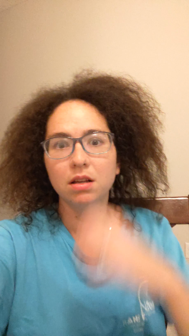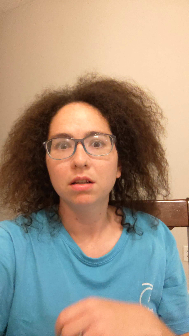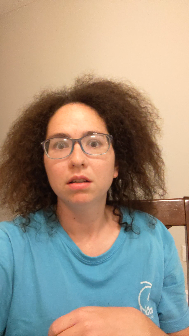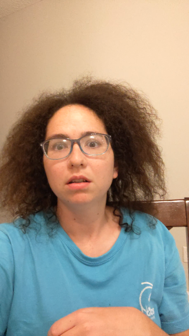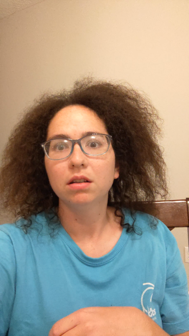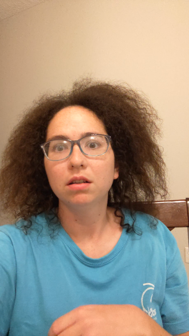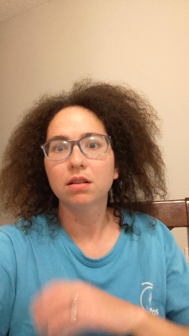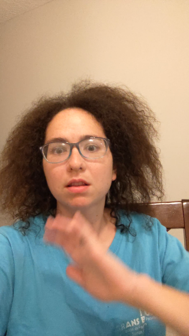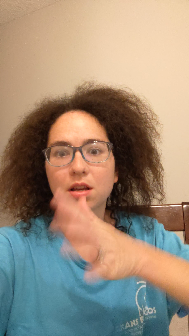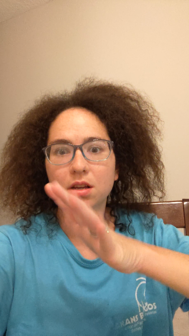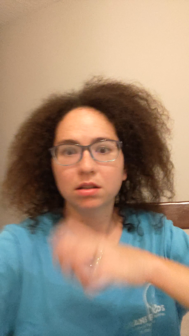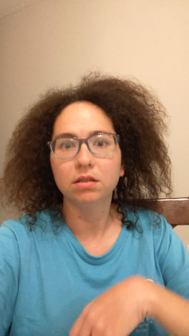cheese